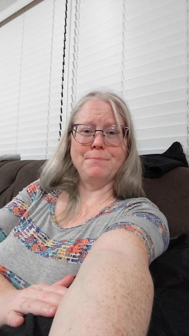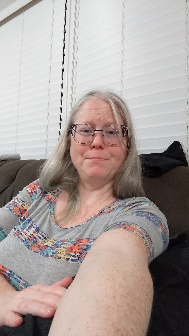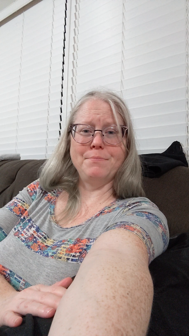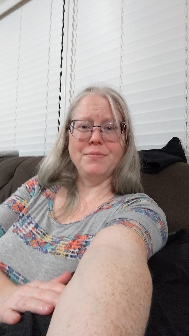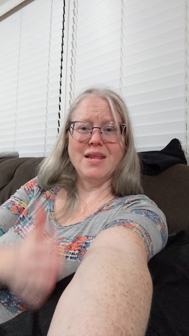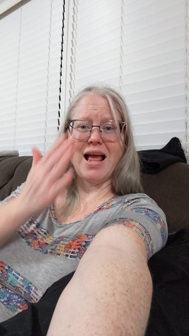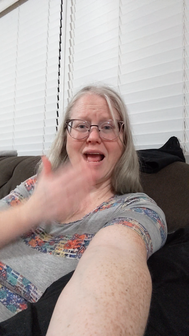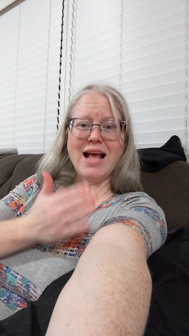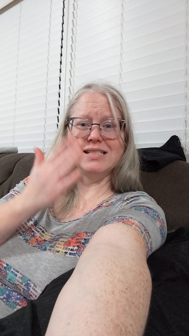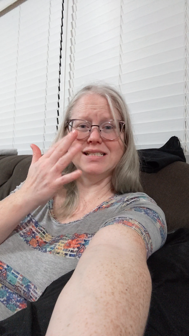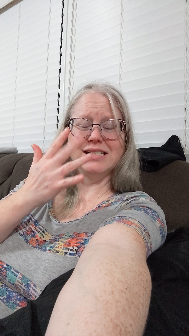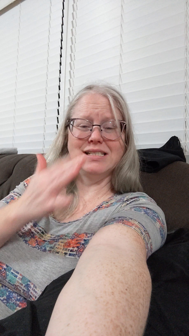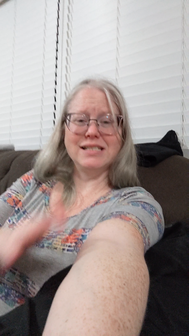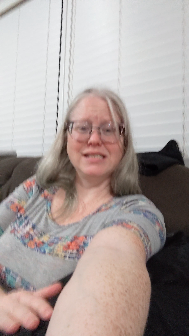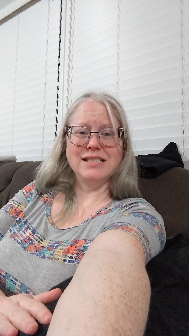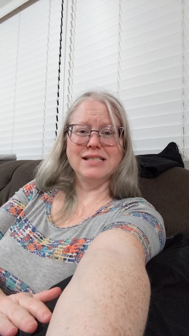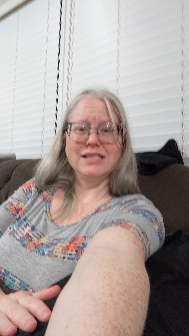hand